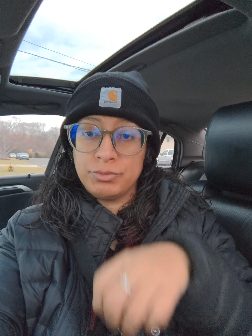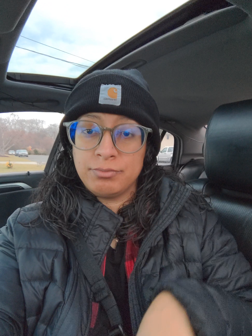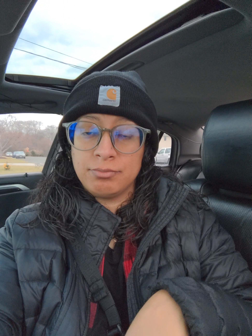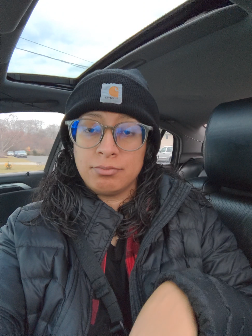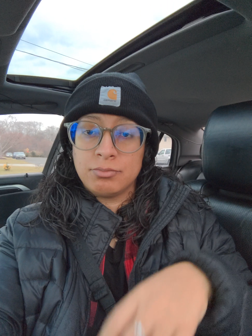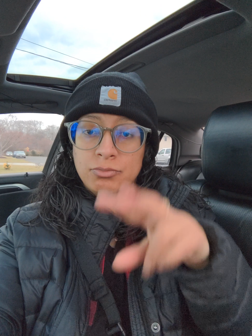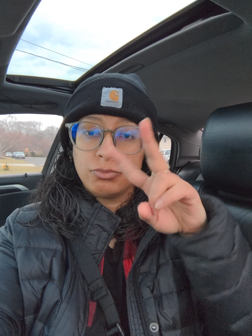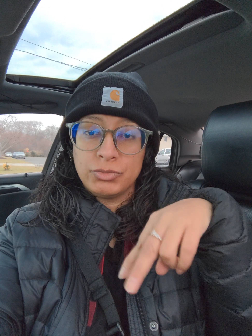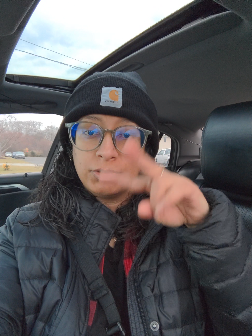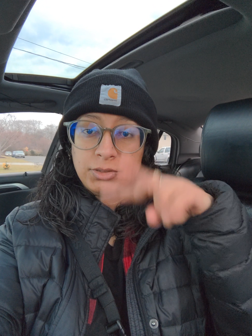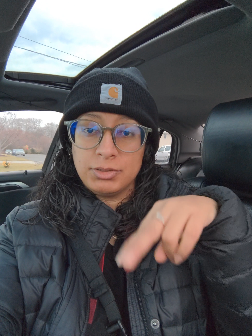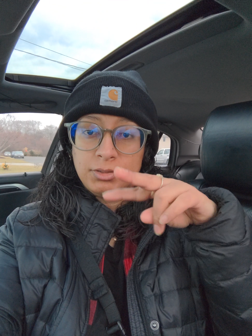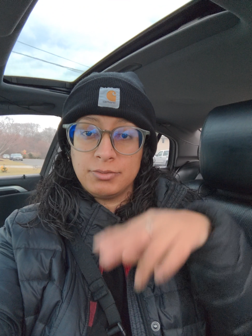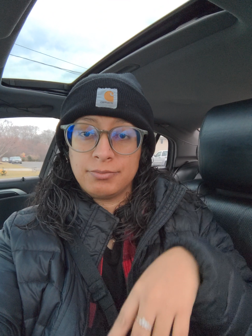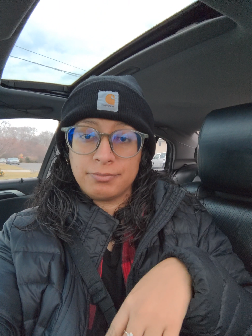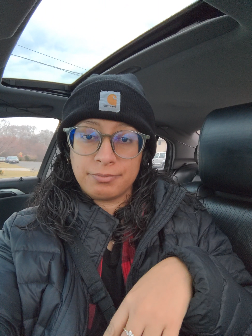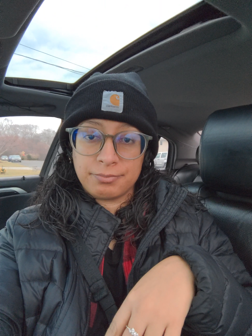read